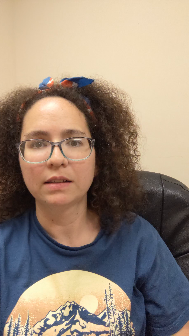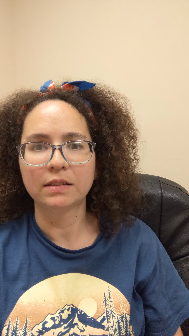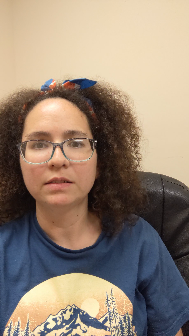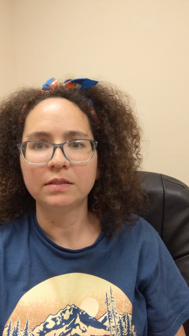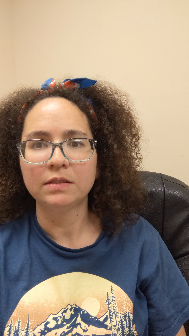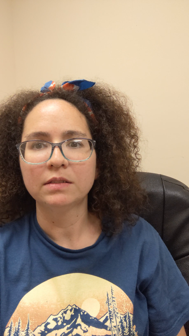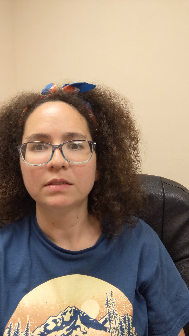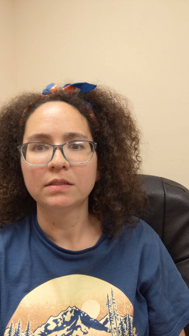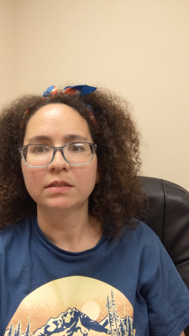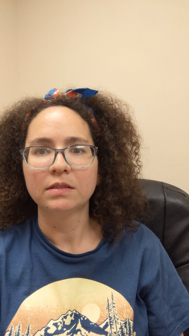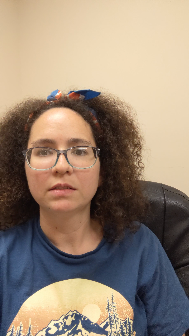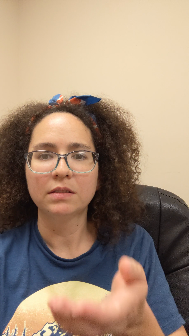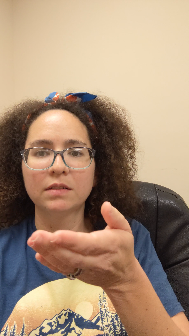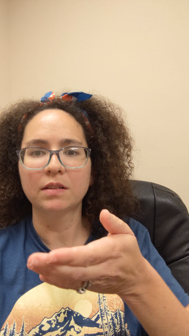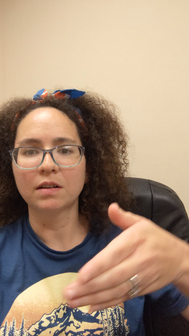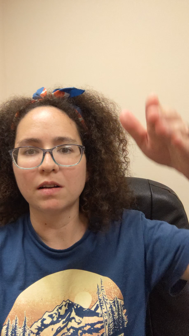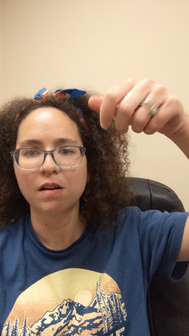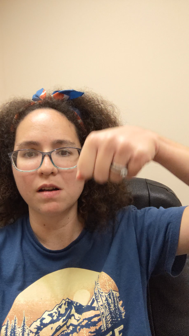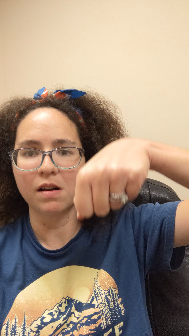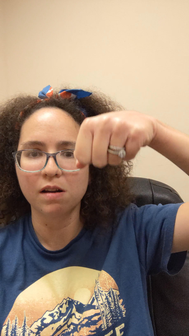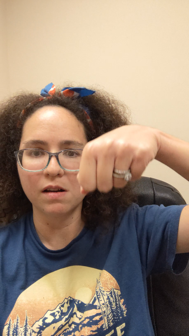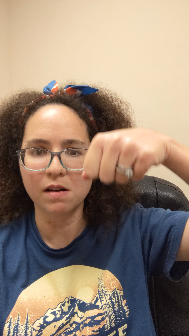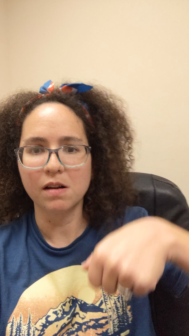basket